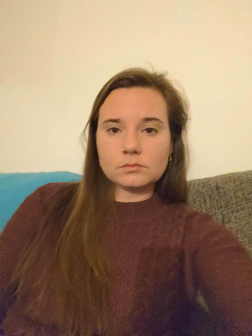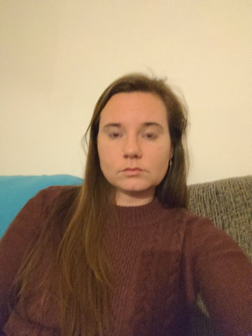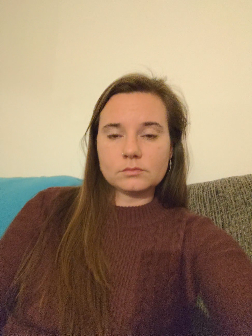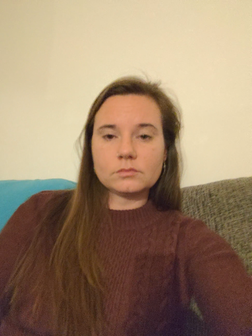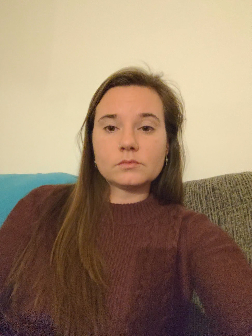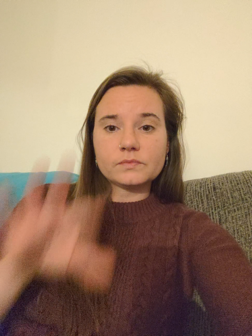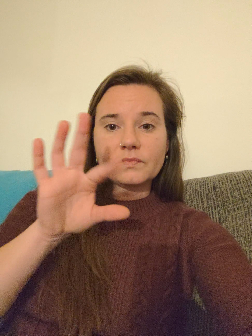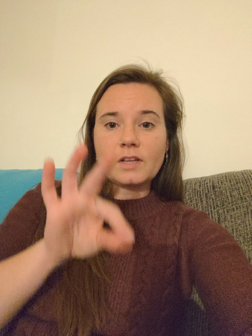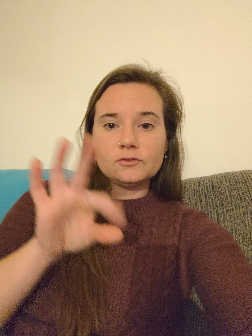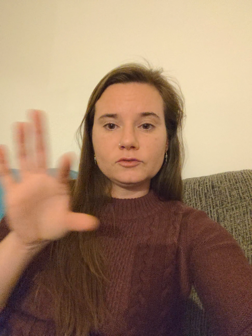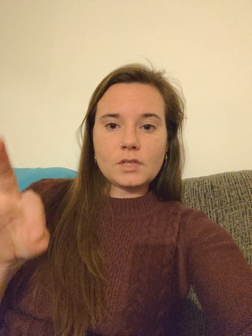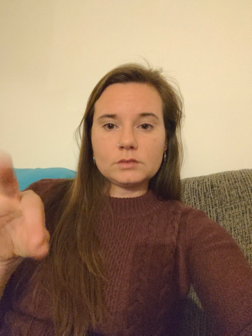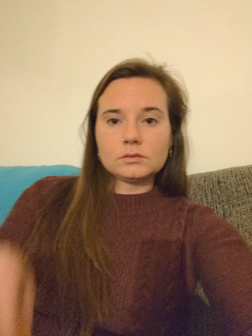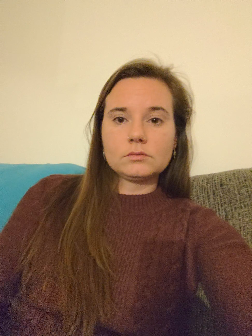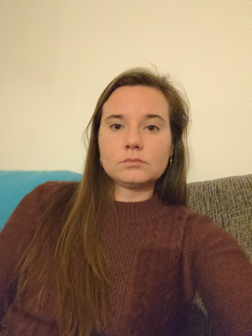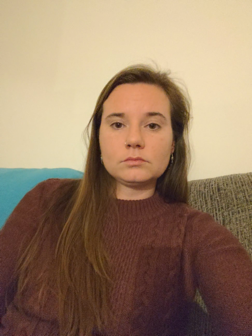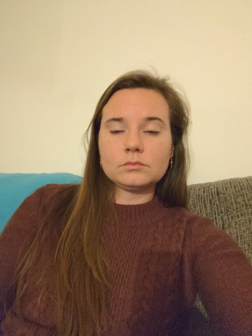french fries